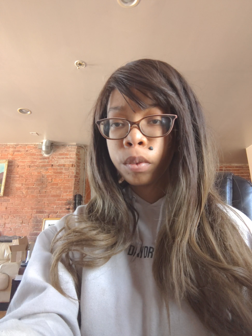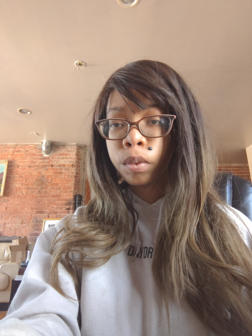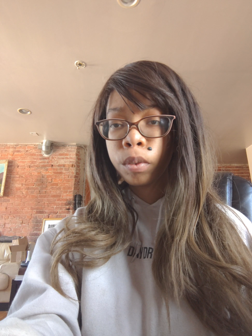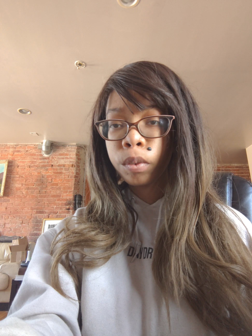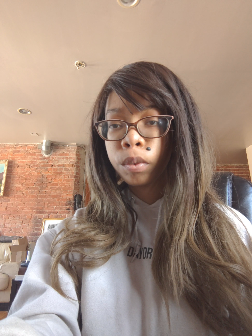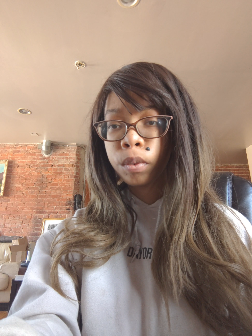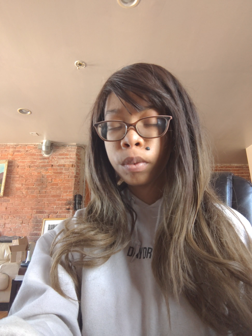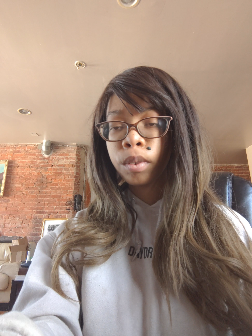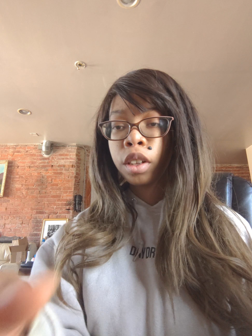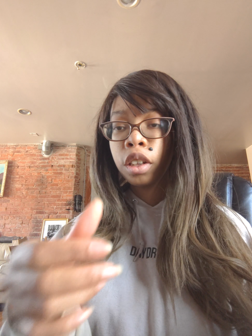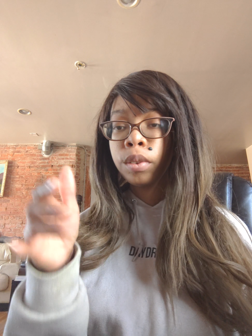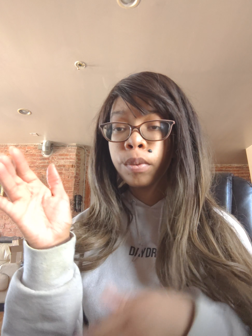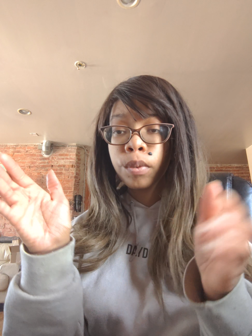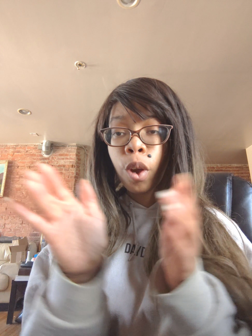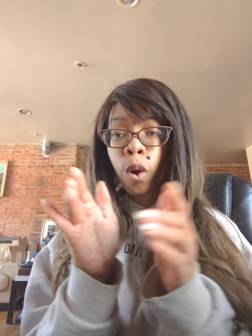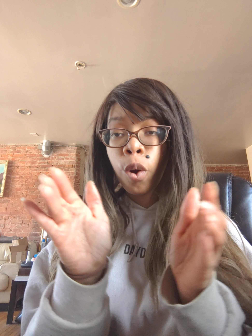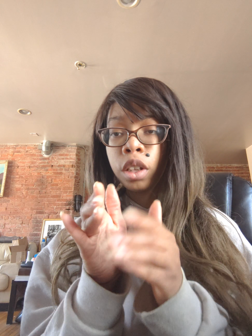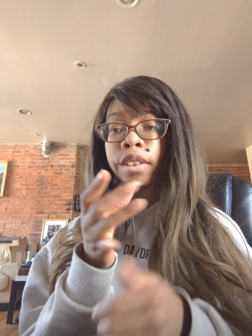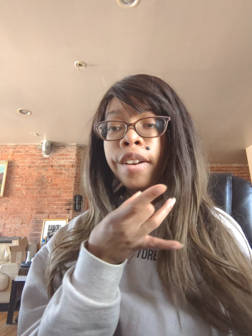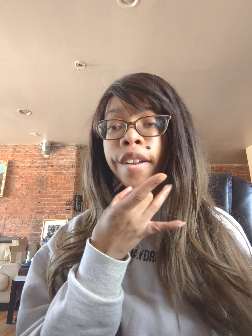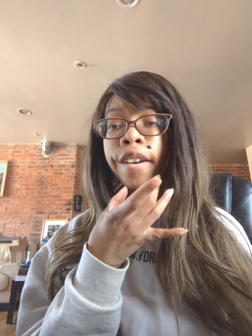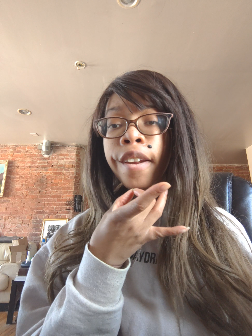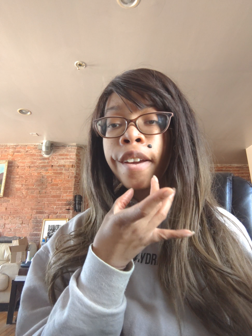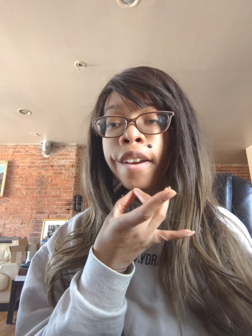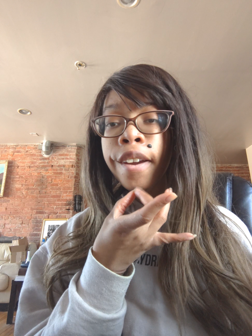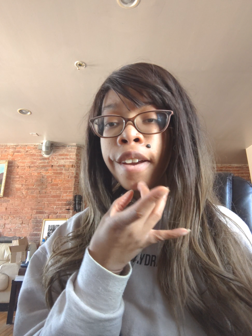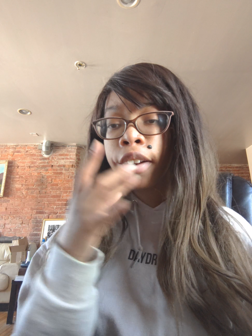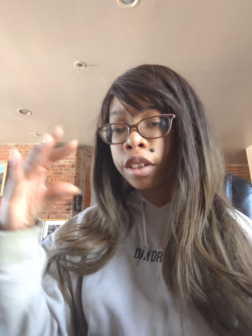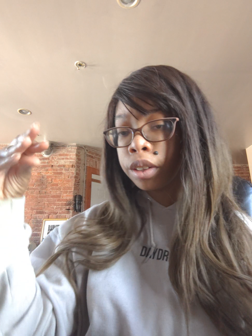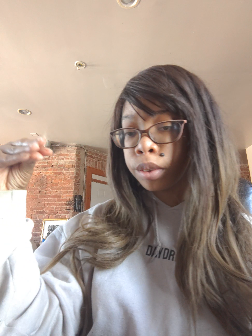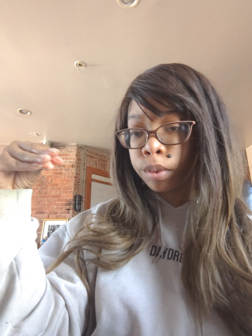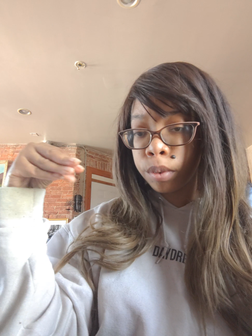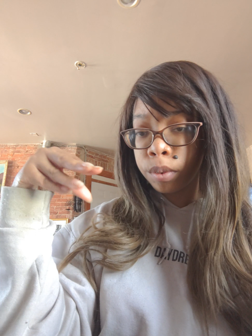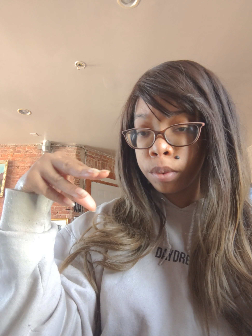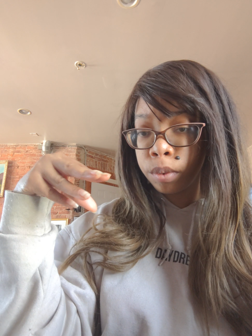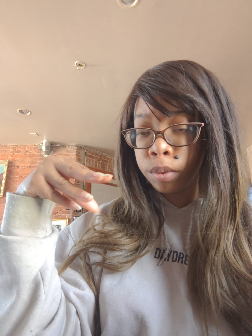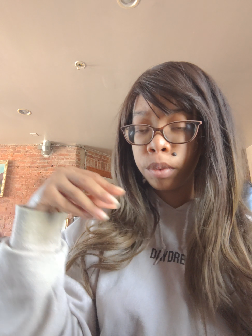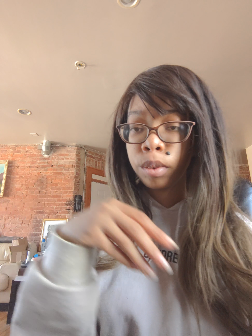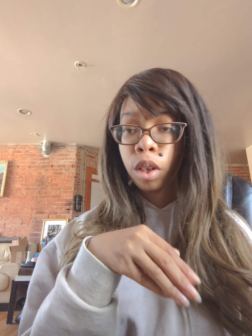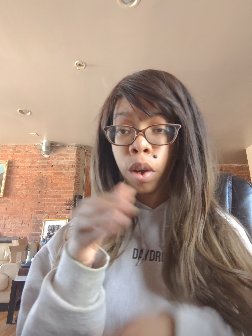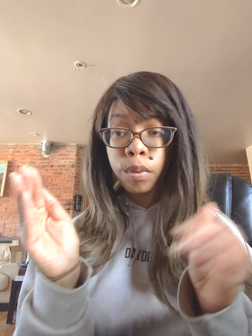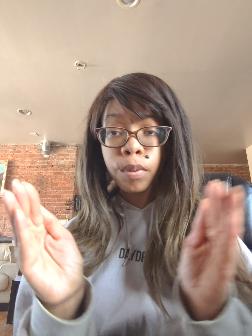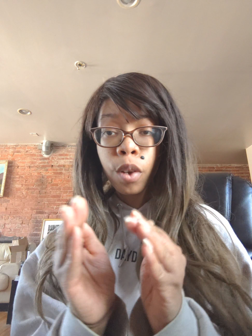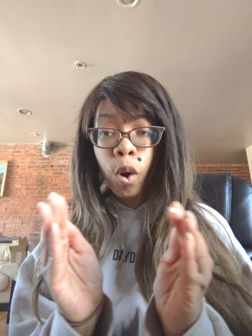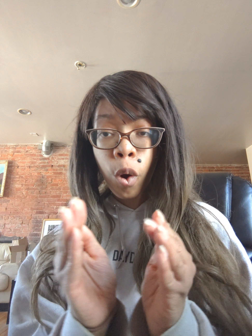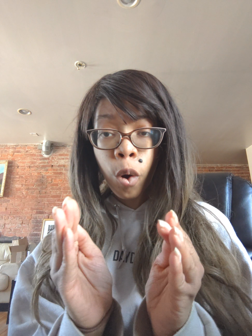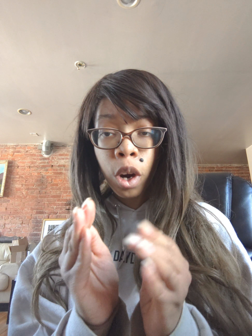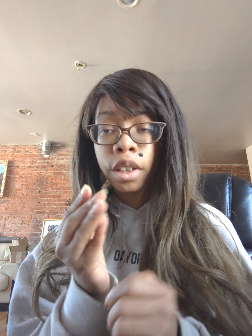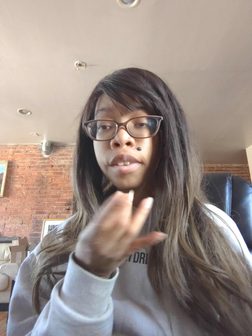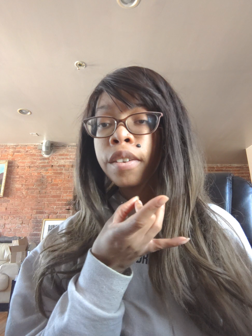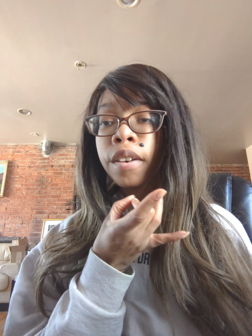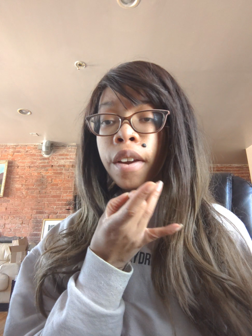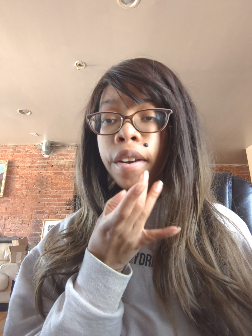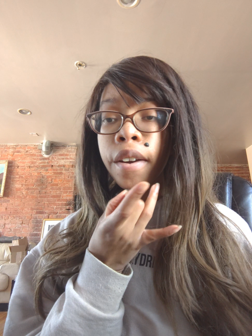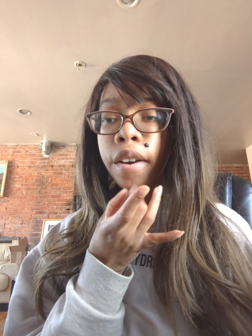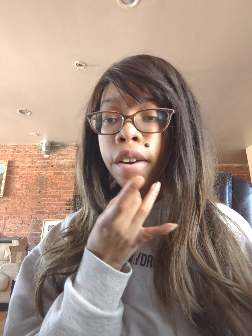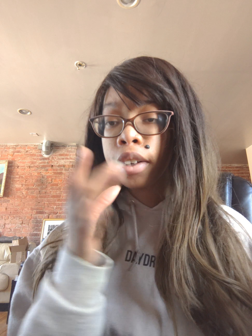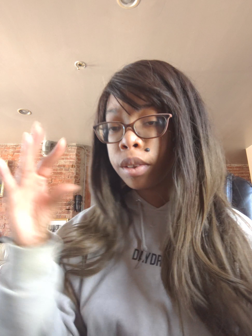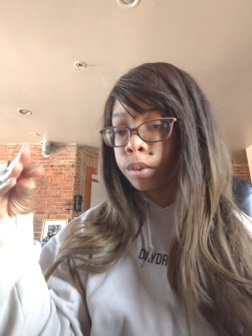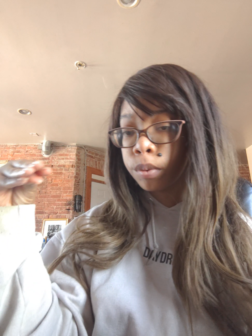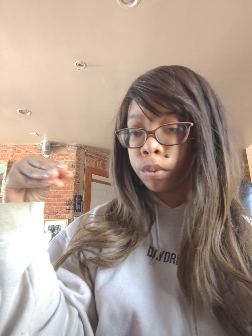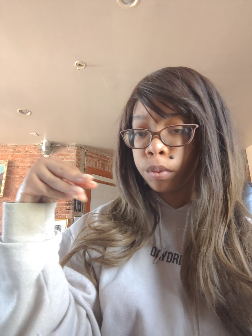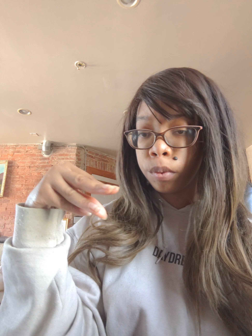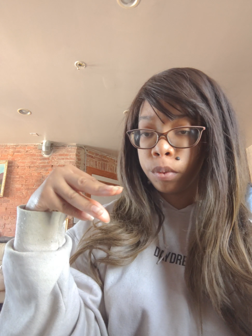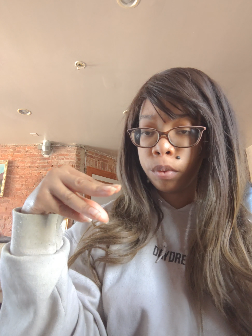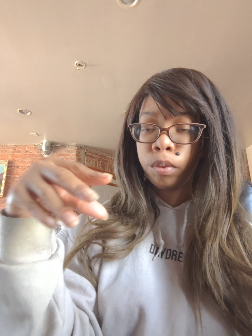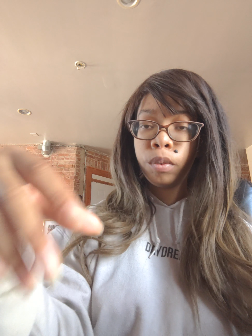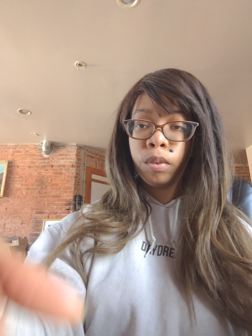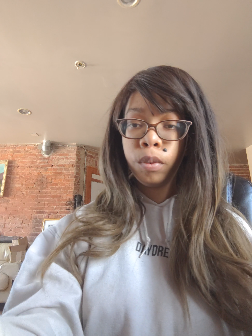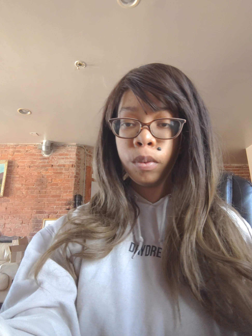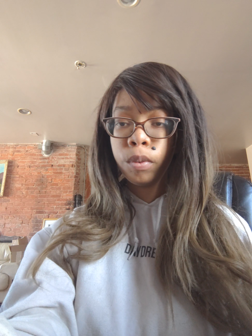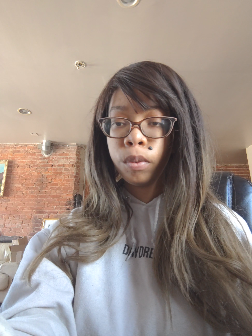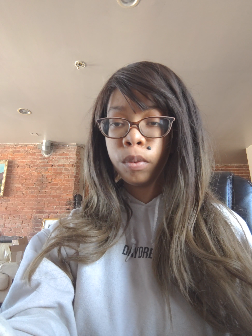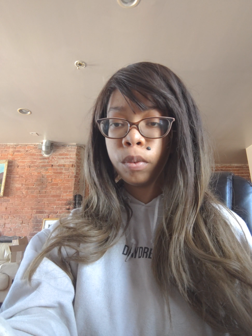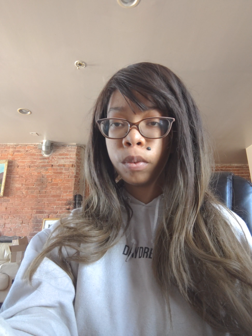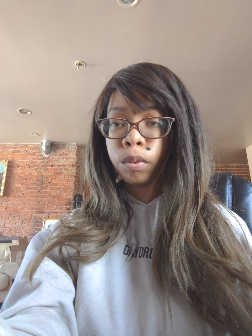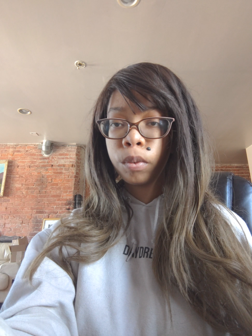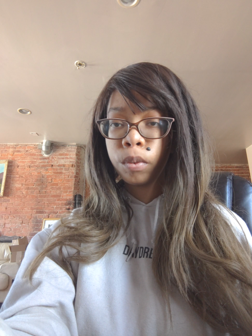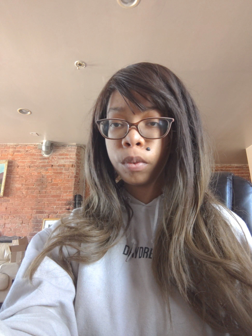lamp